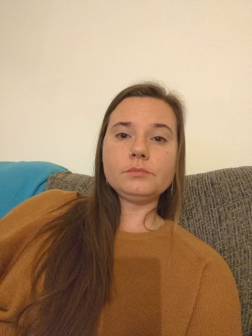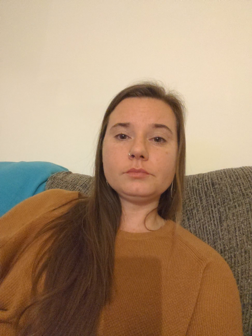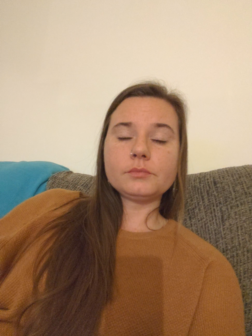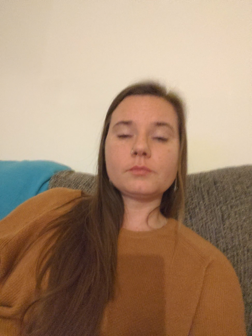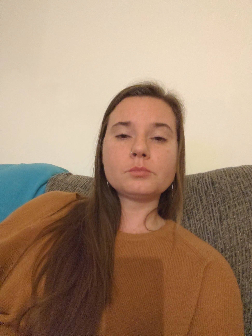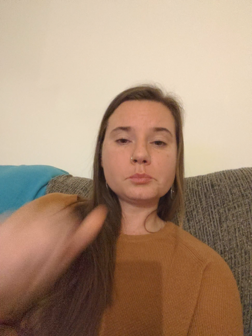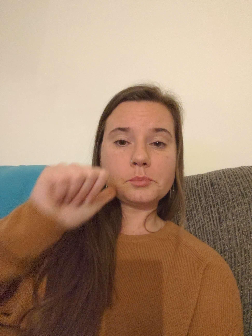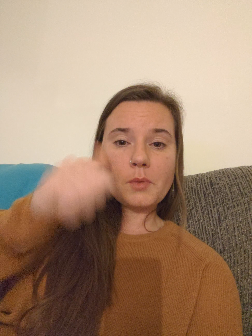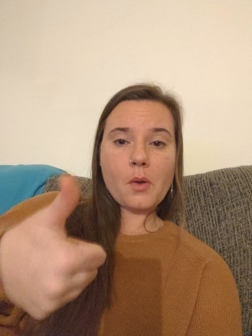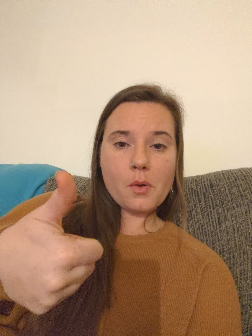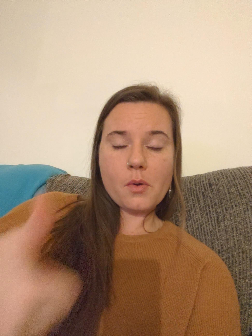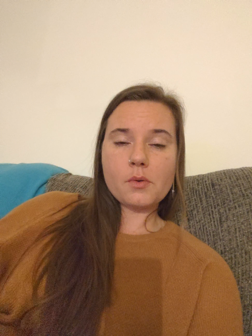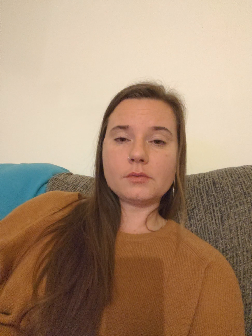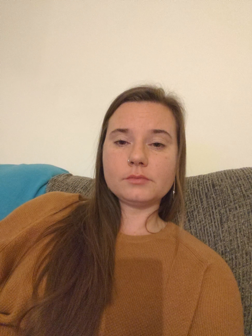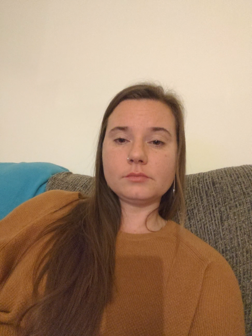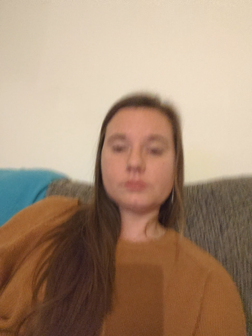tomorrow